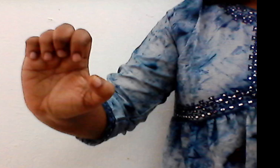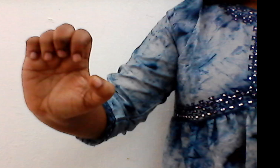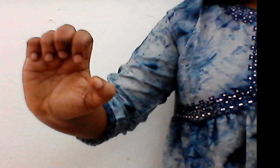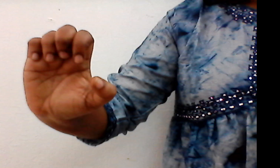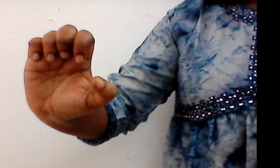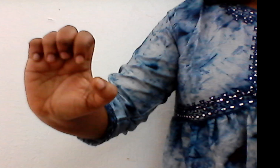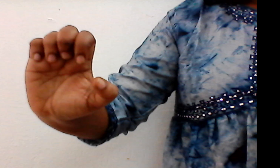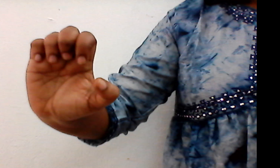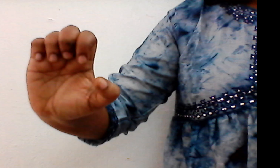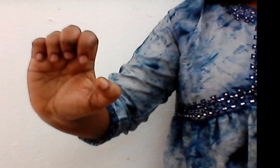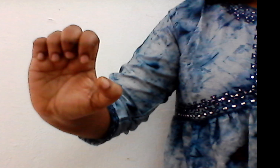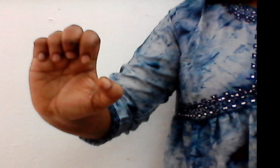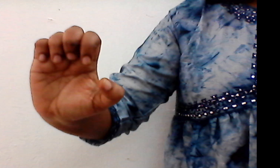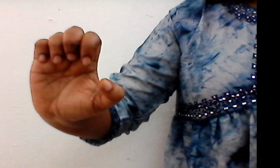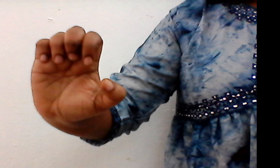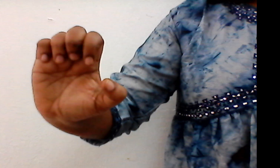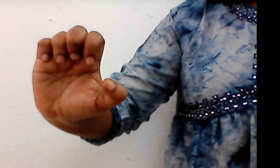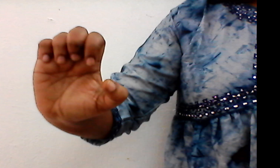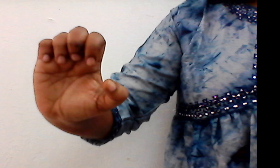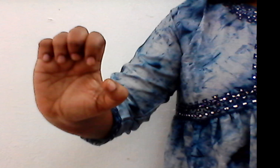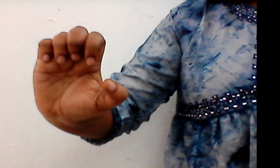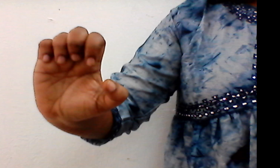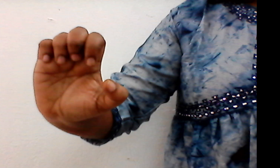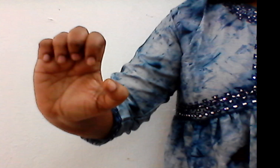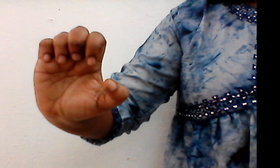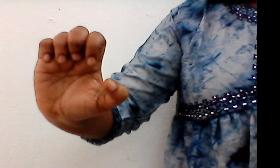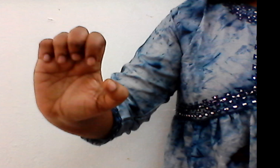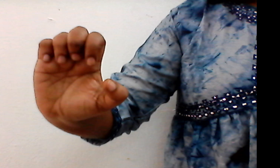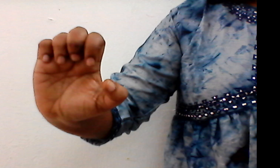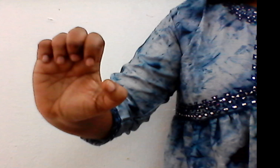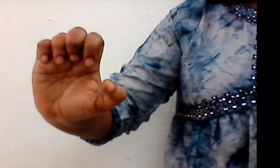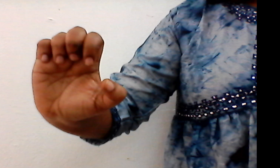ഇ